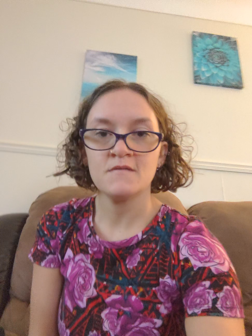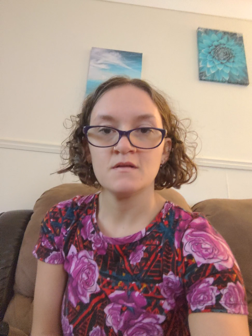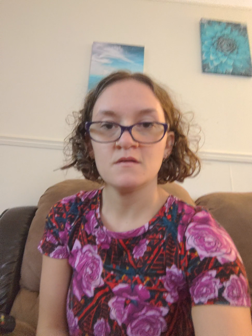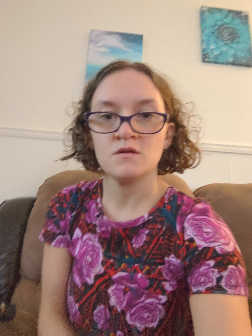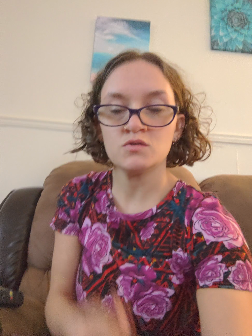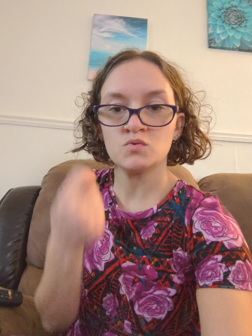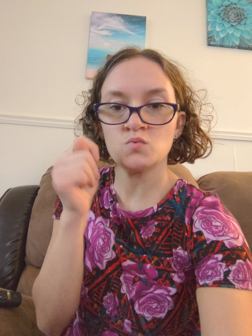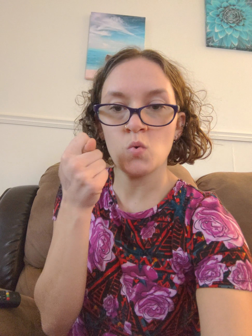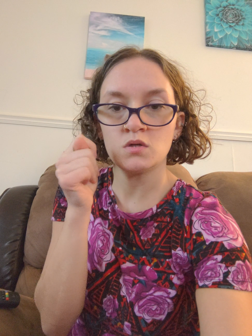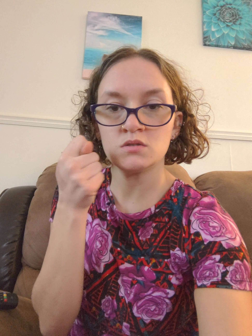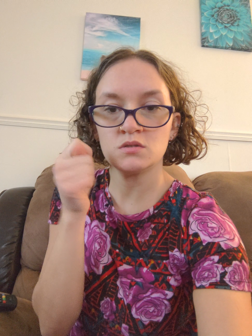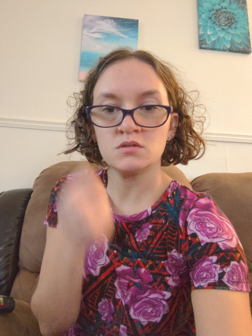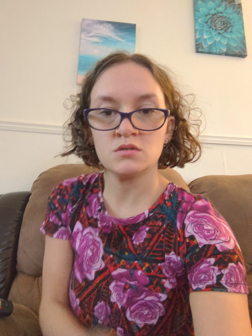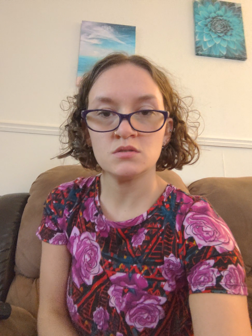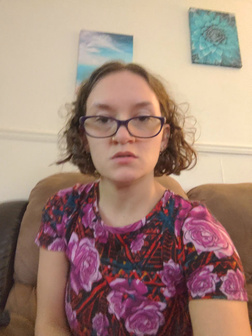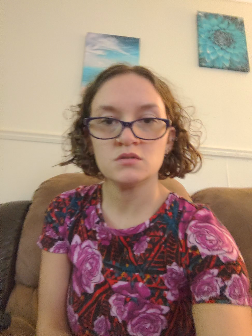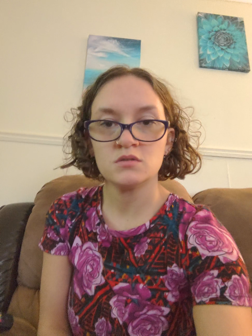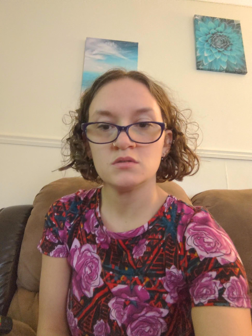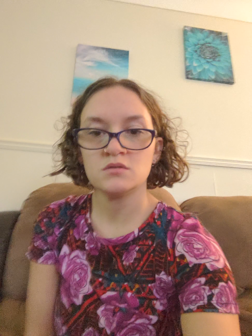toy